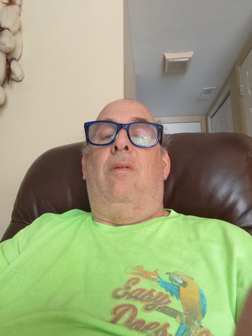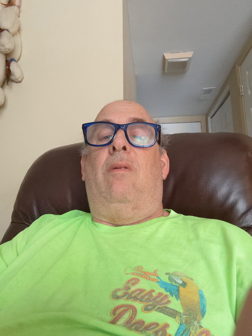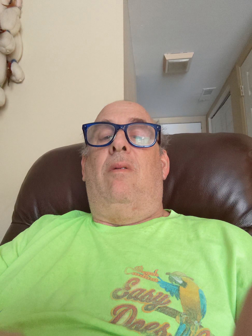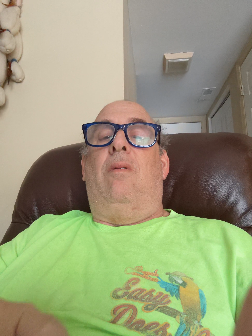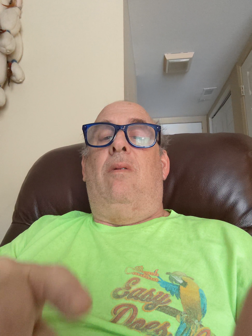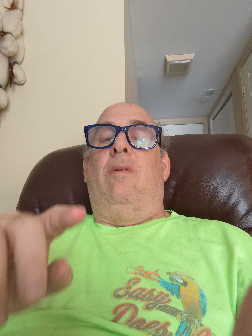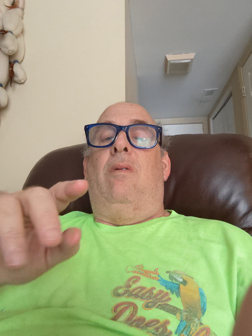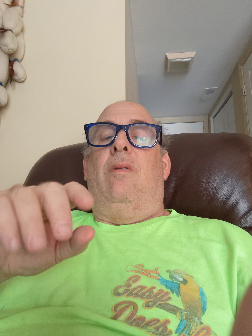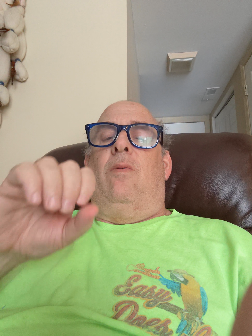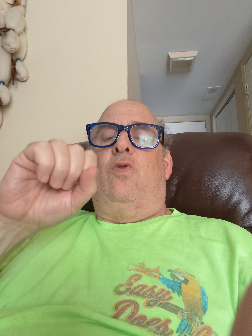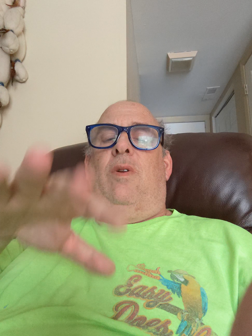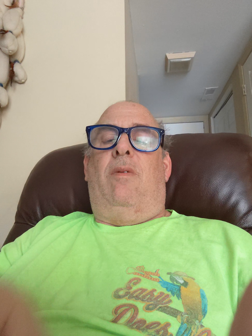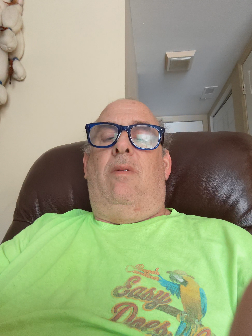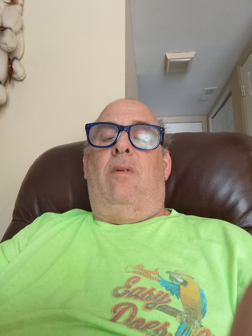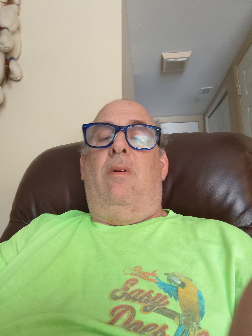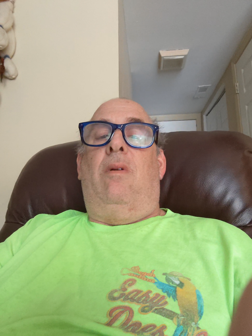drop